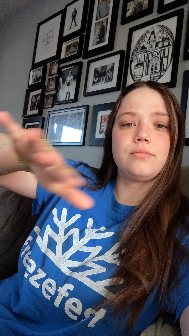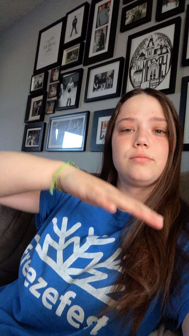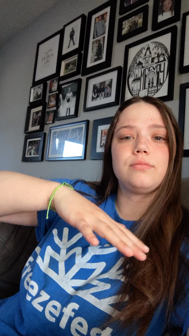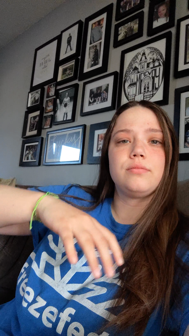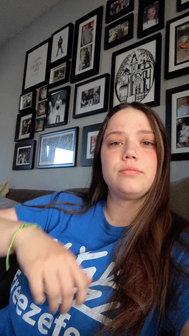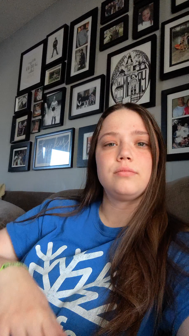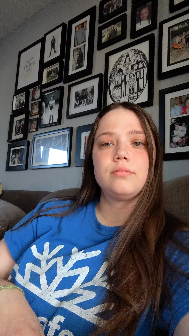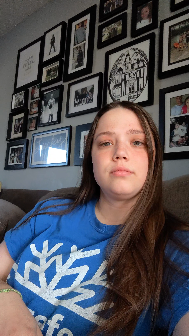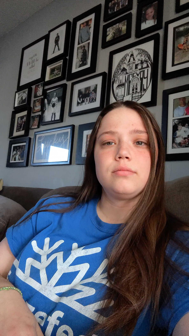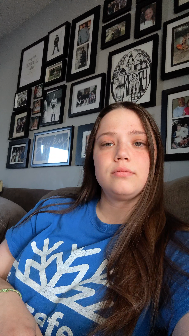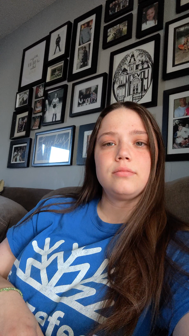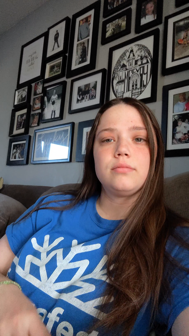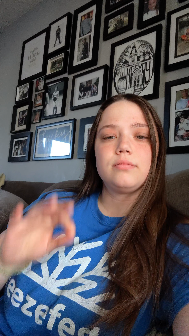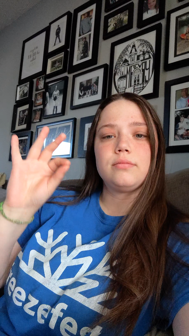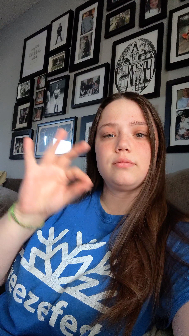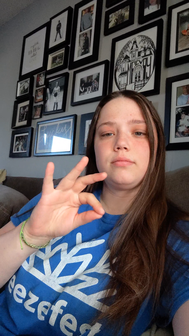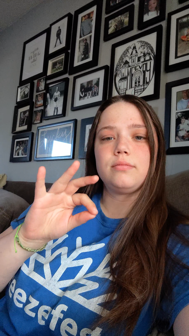fit